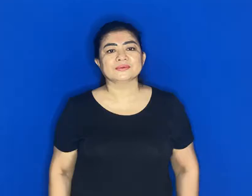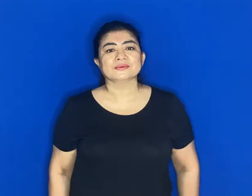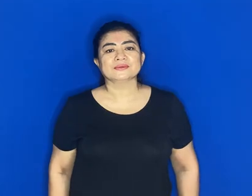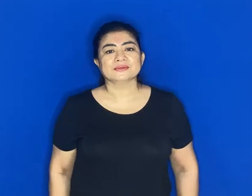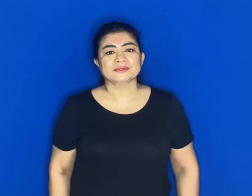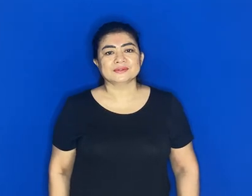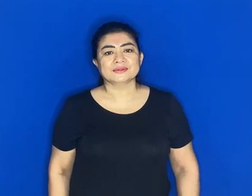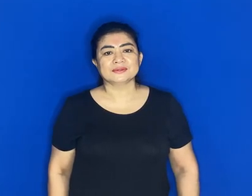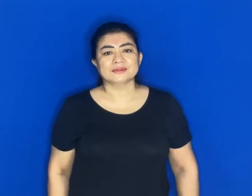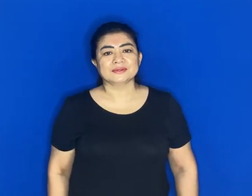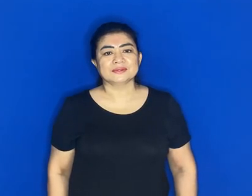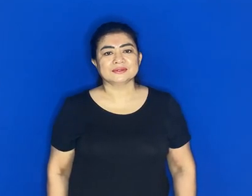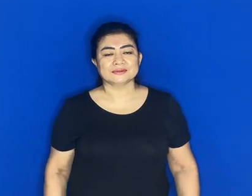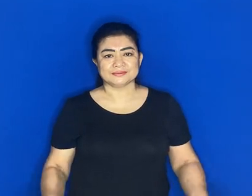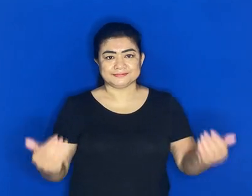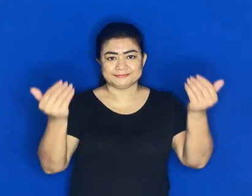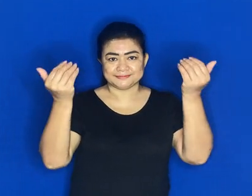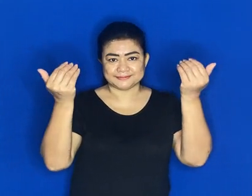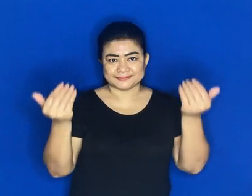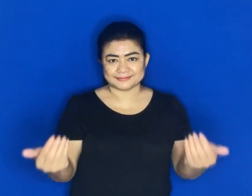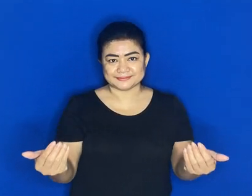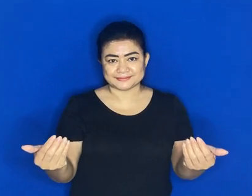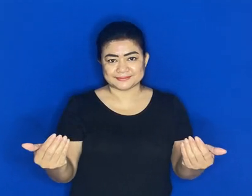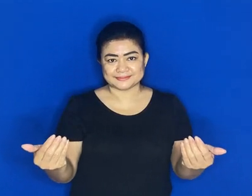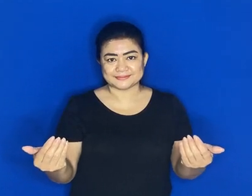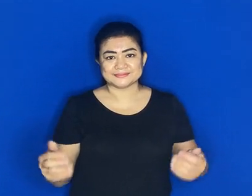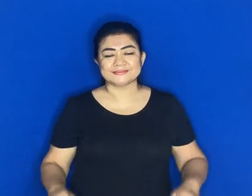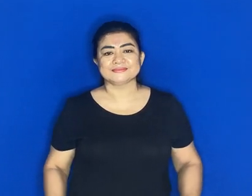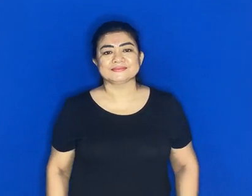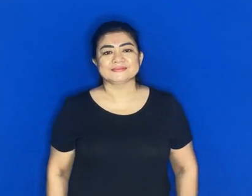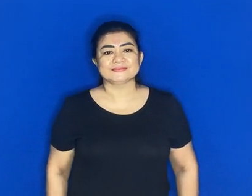today